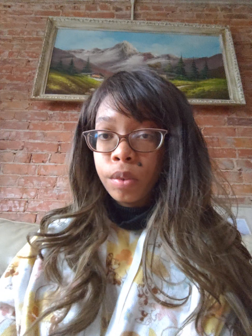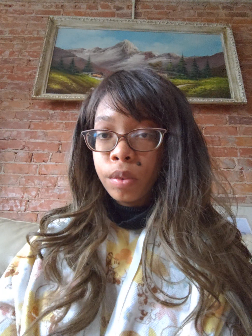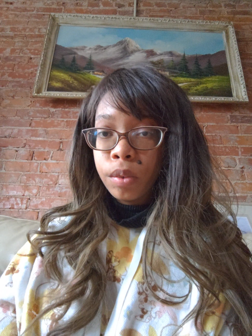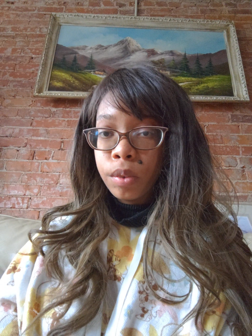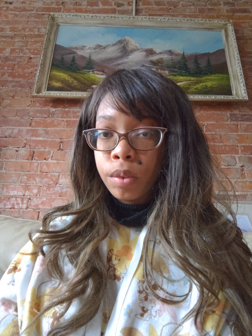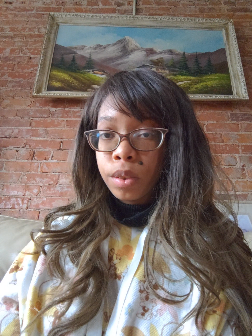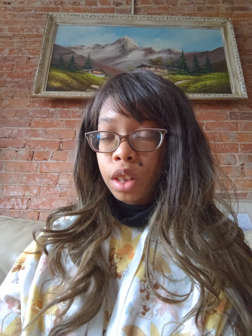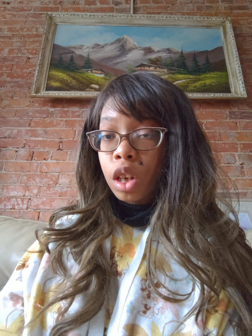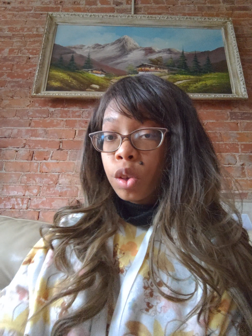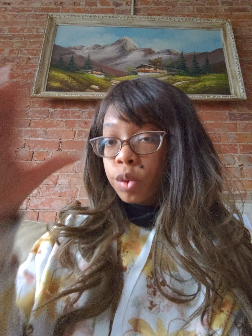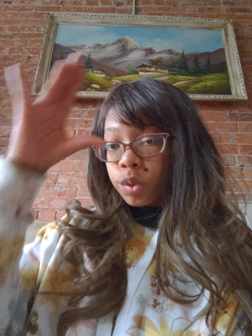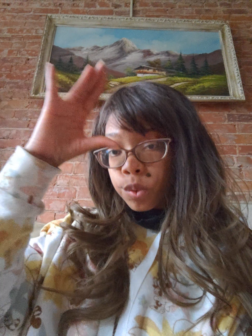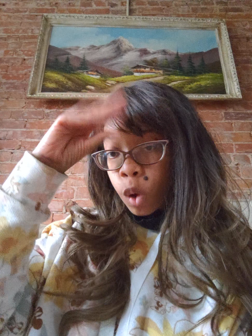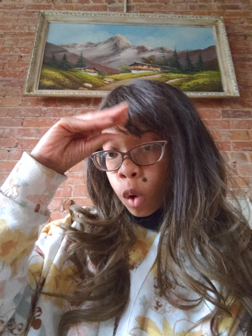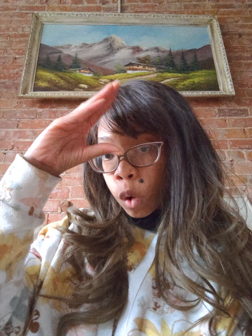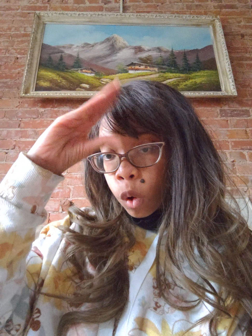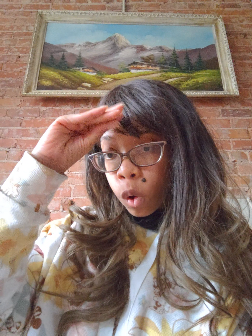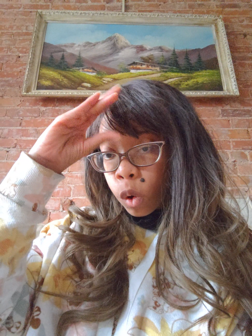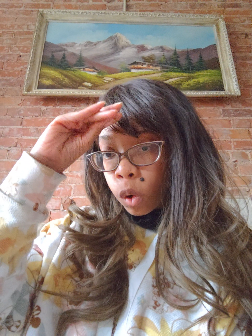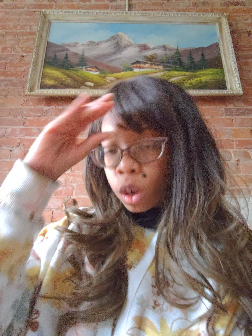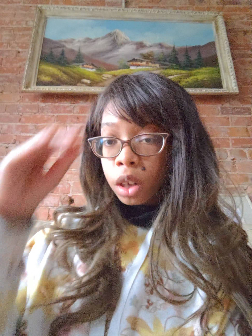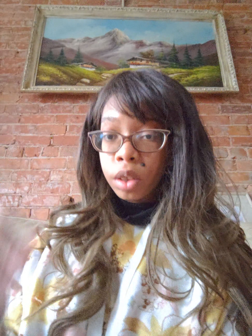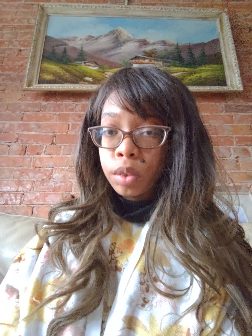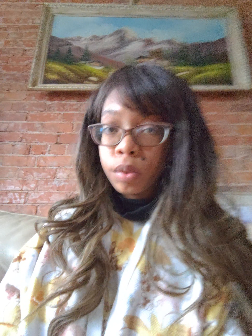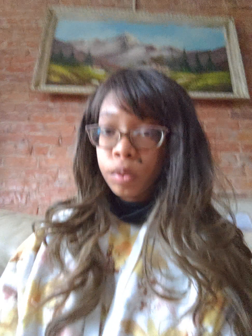boy